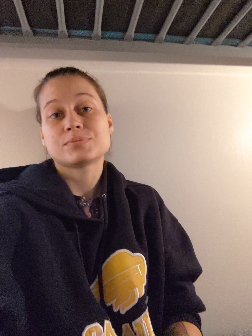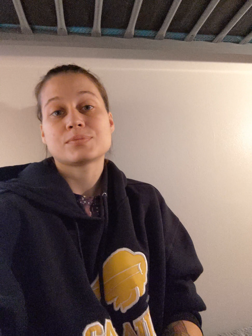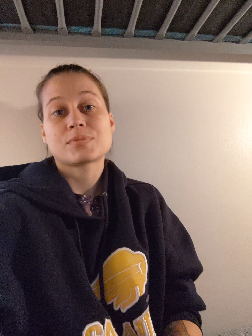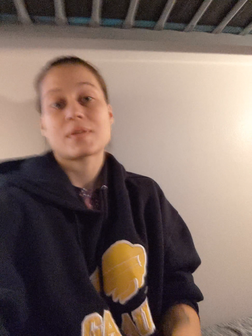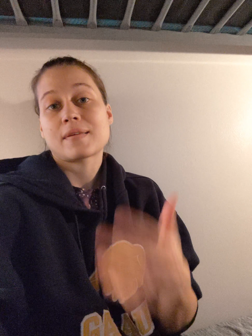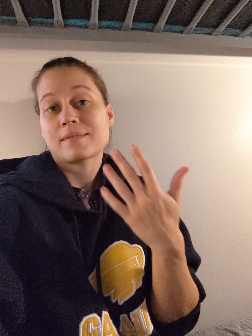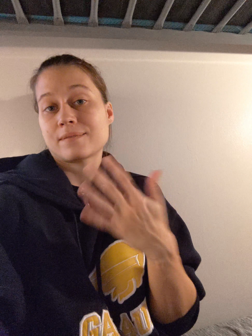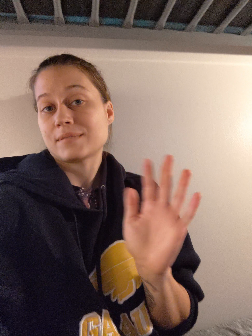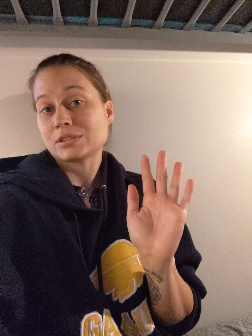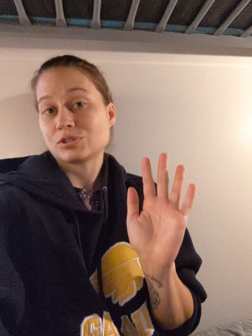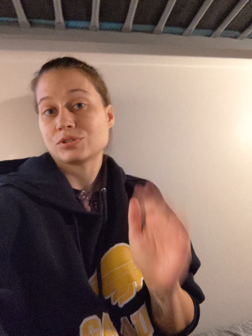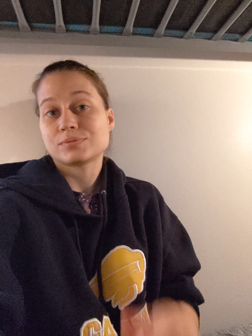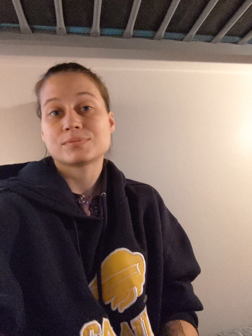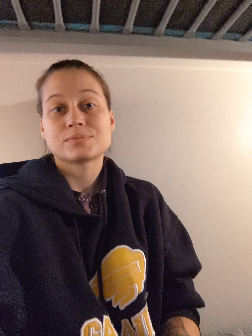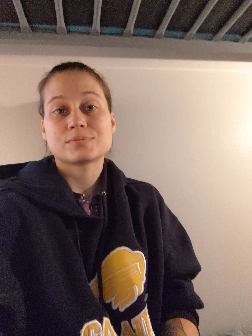finish